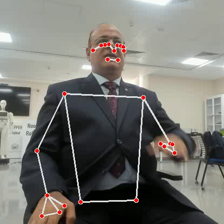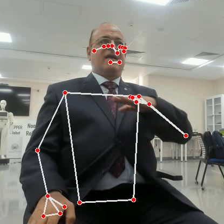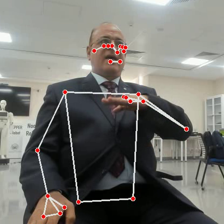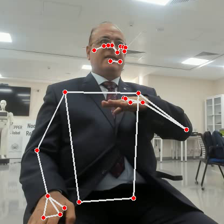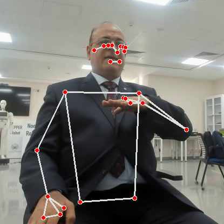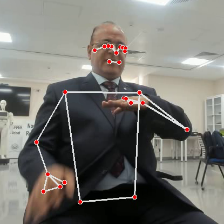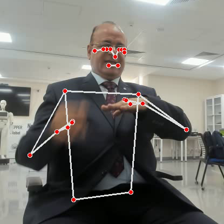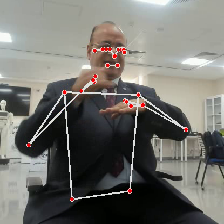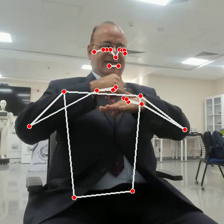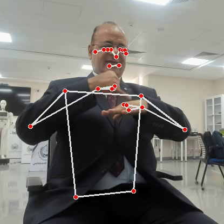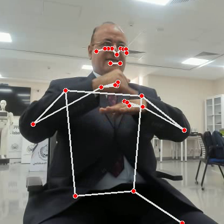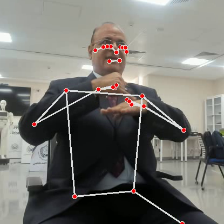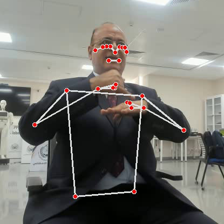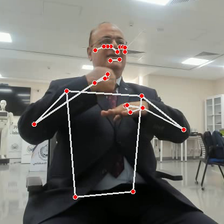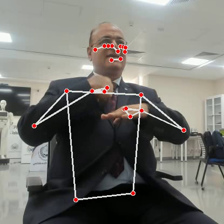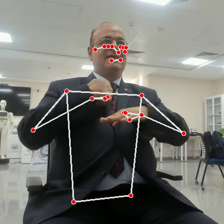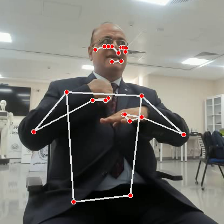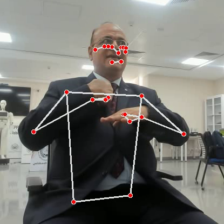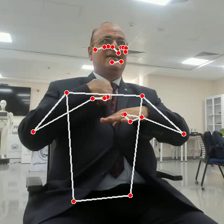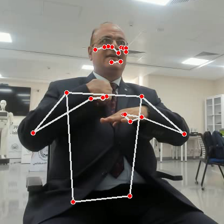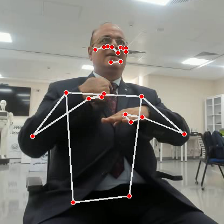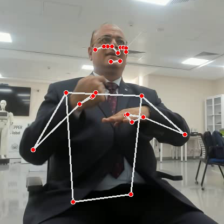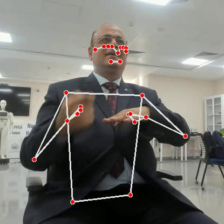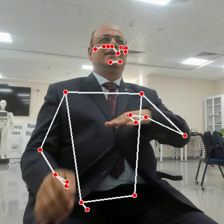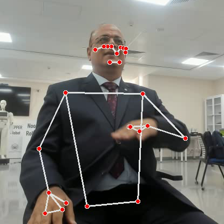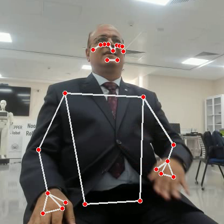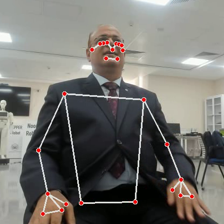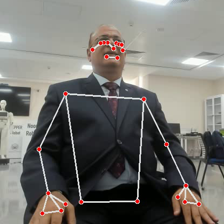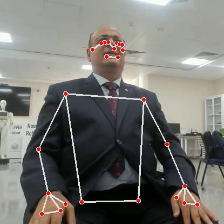khatbty